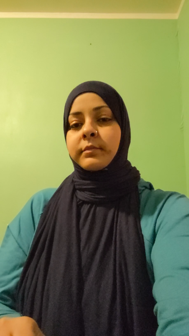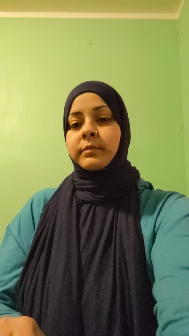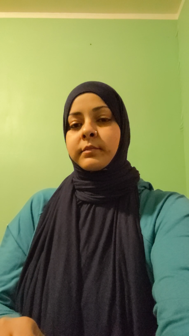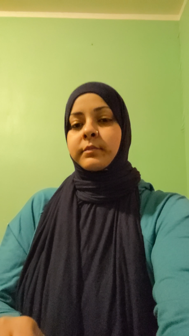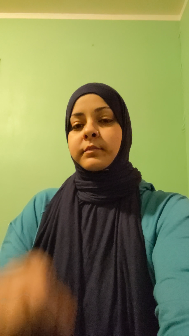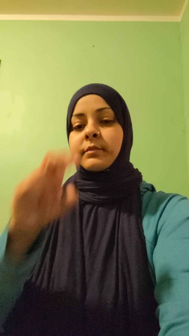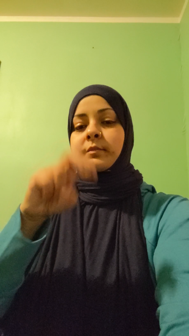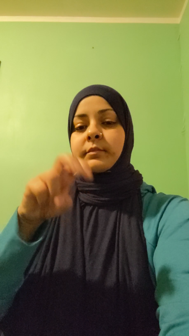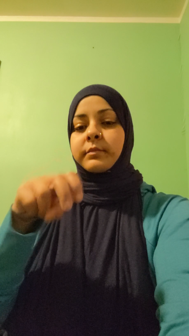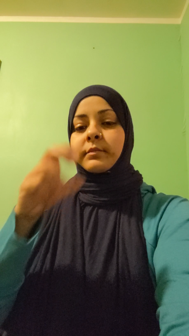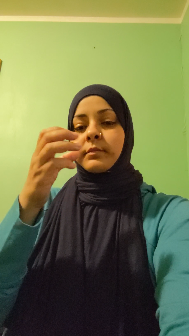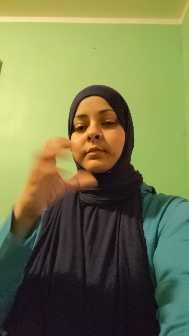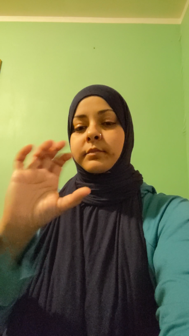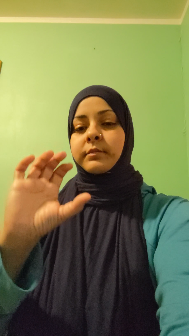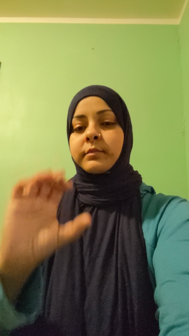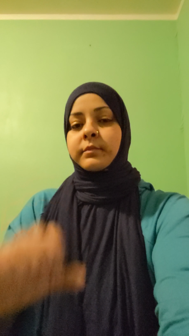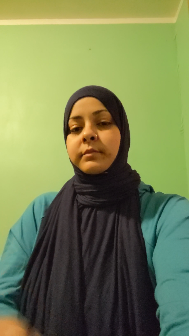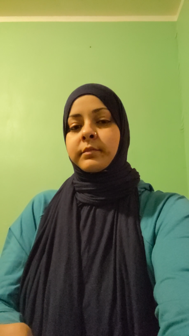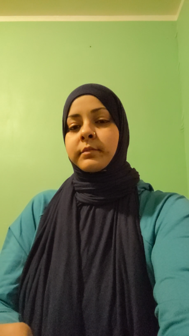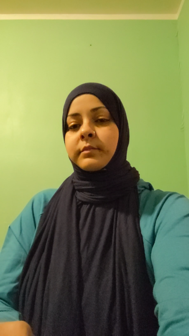potato chip